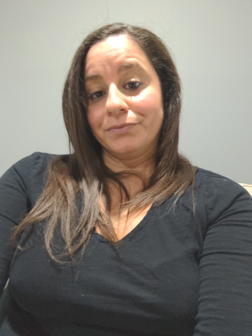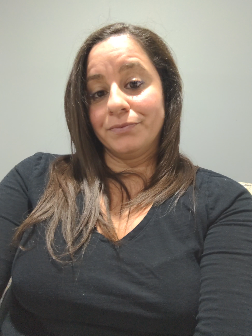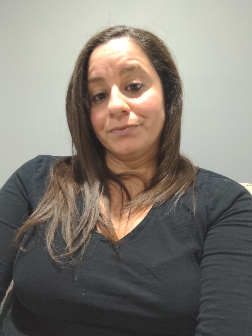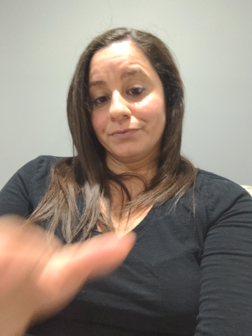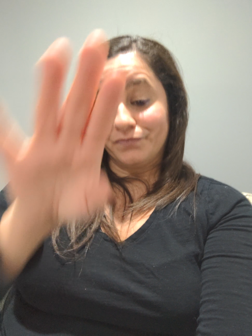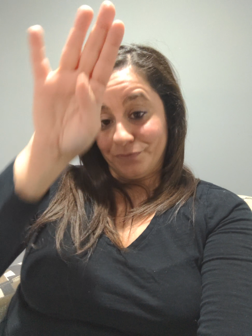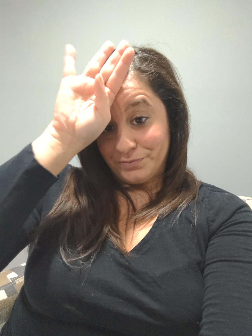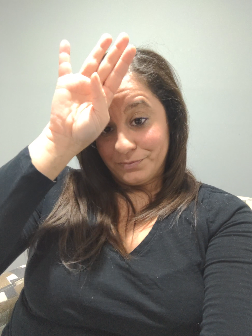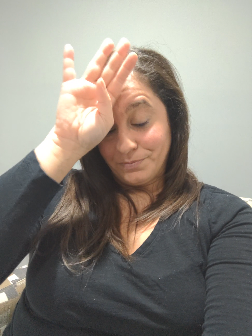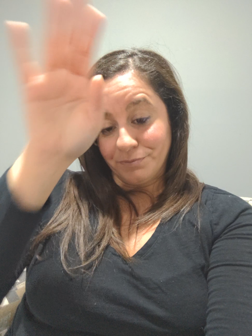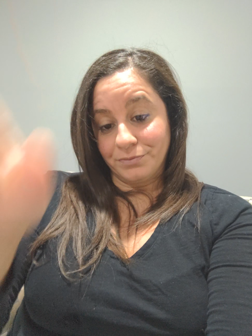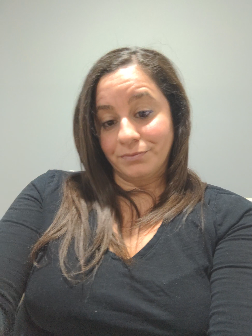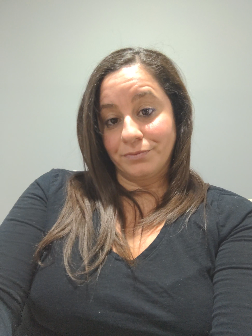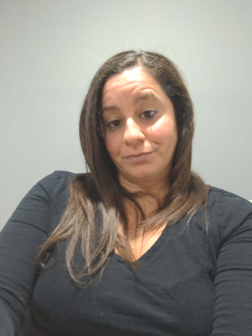fireman